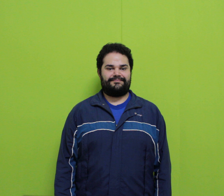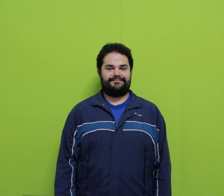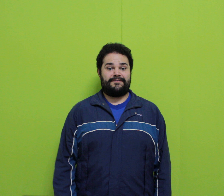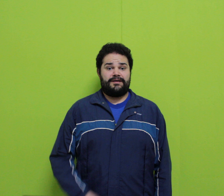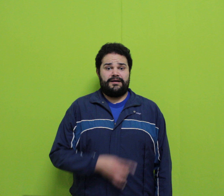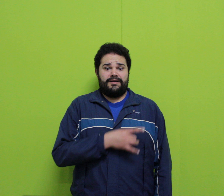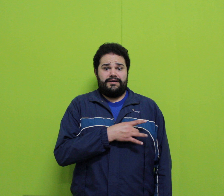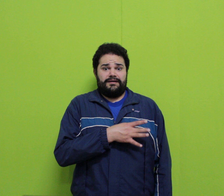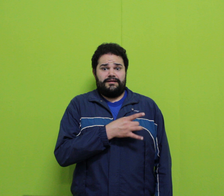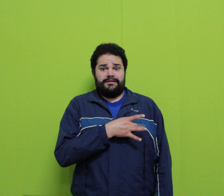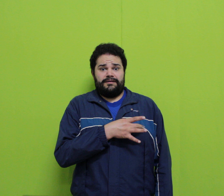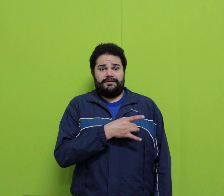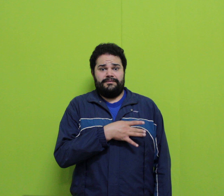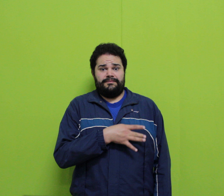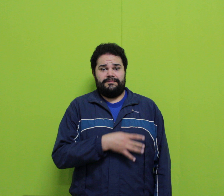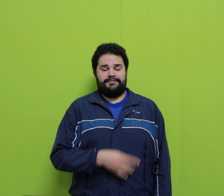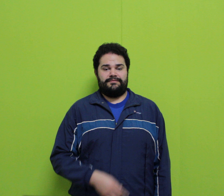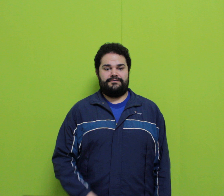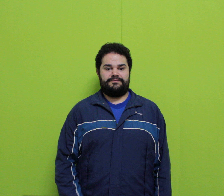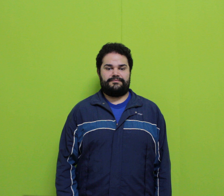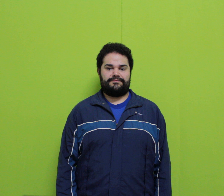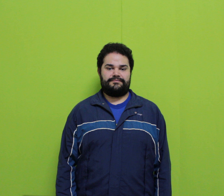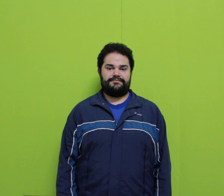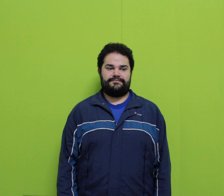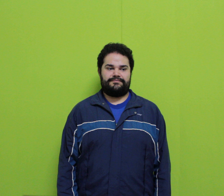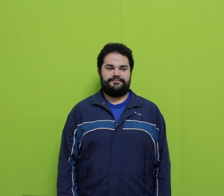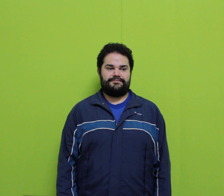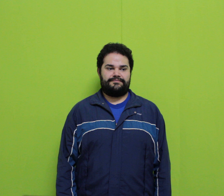medo